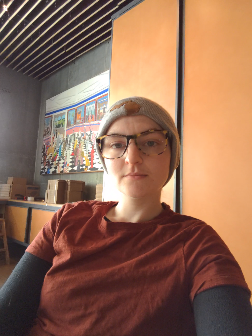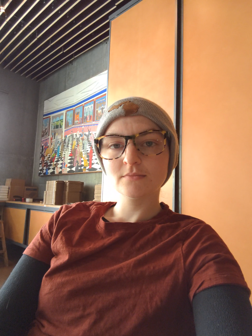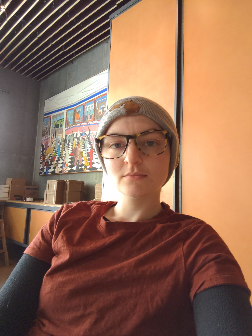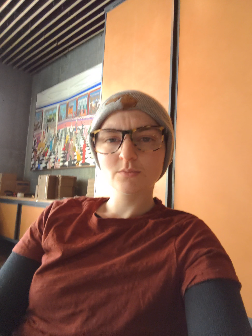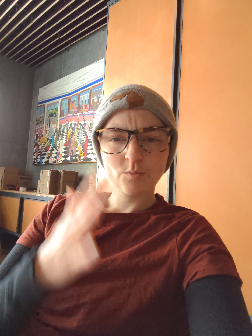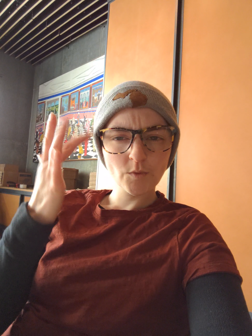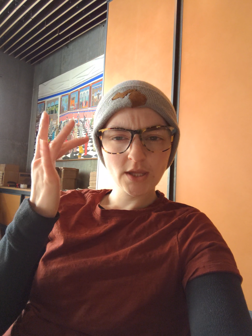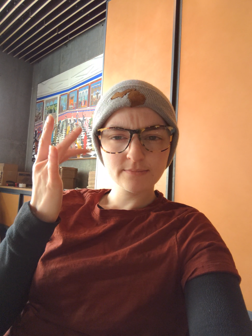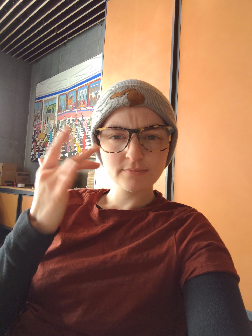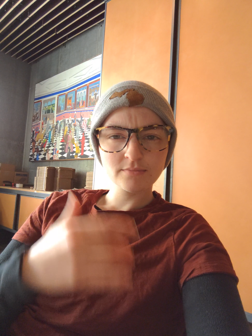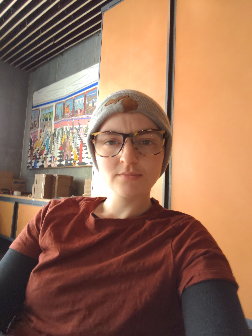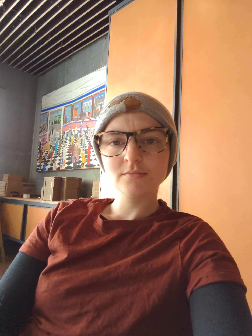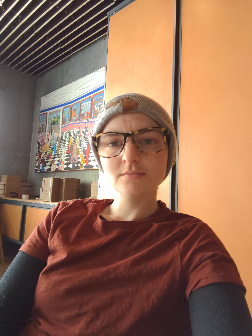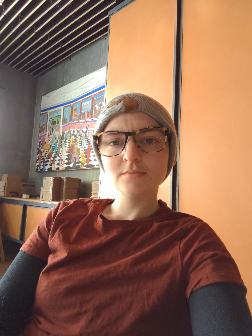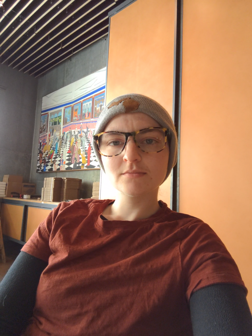why